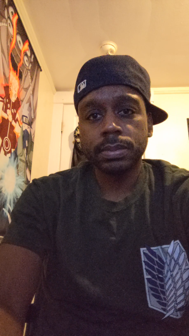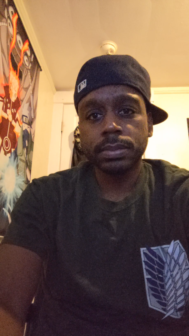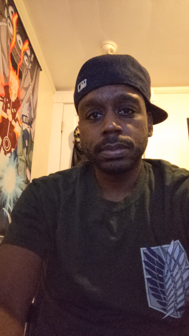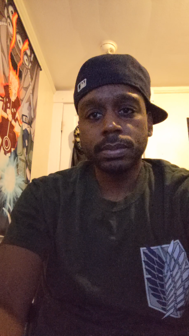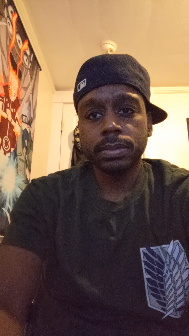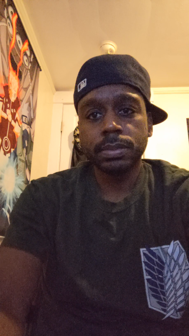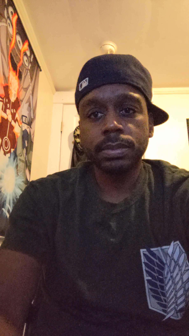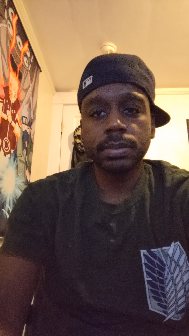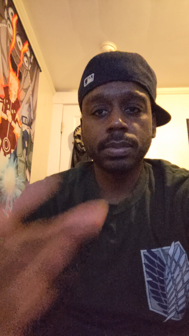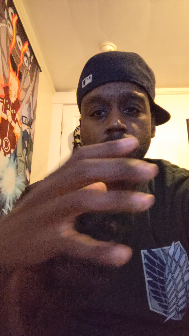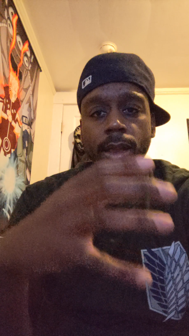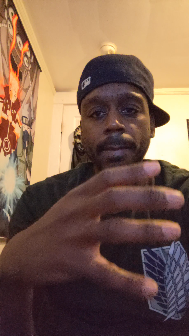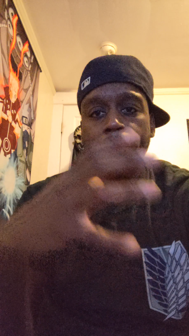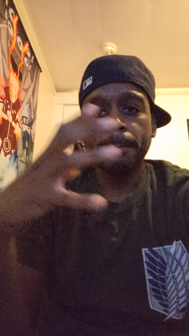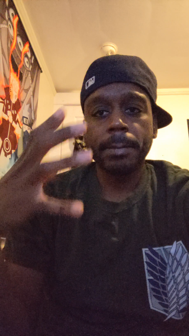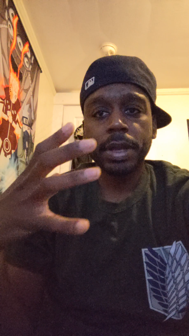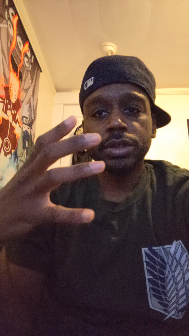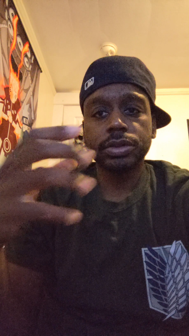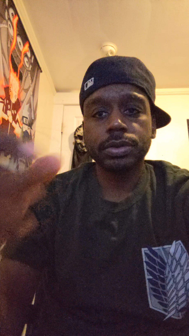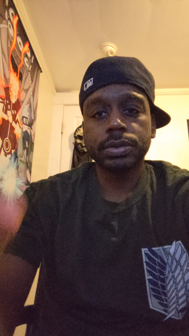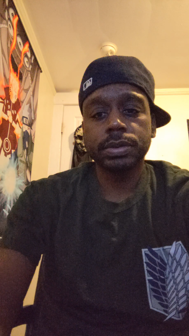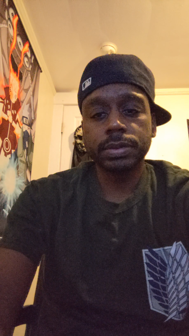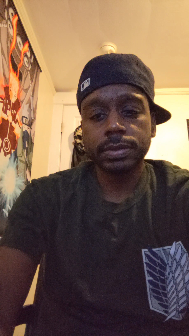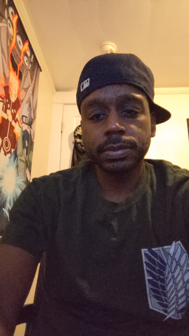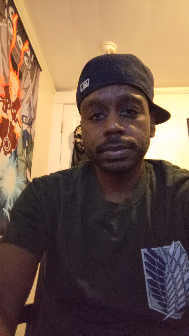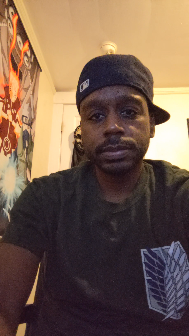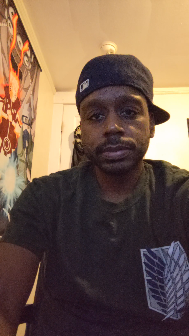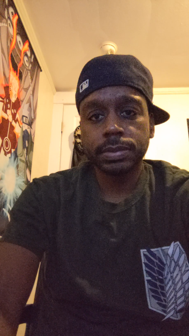much